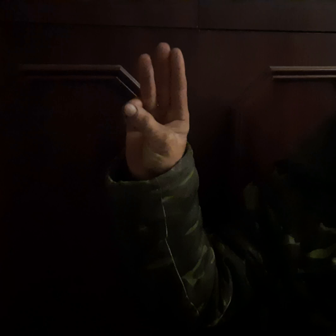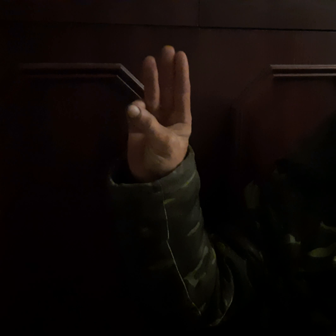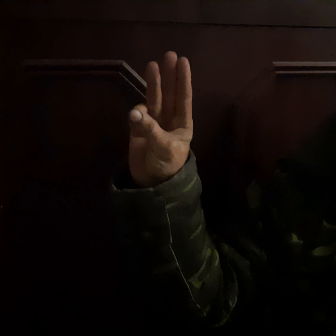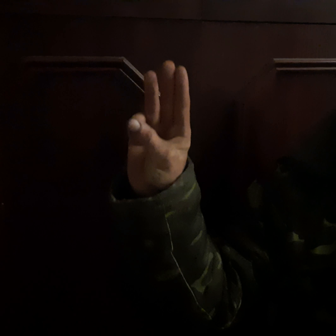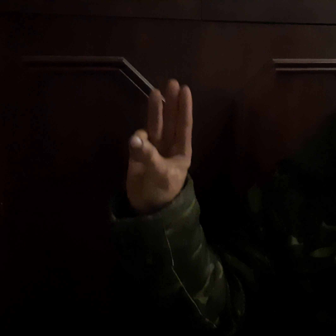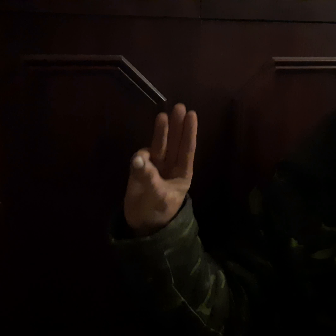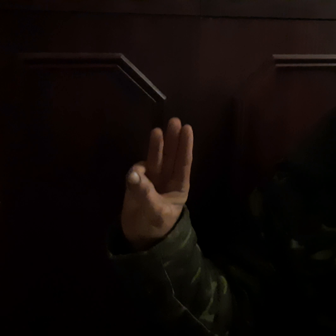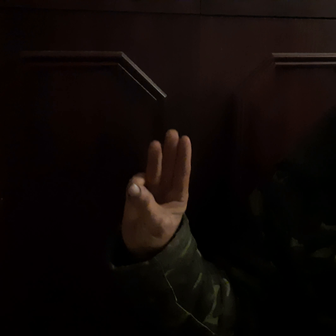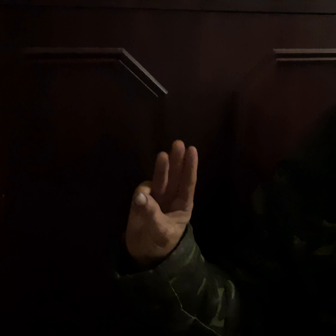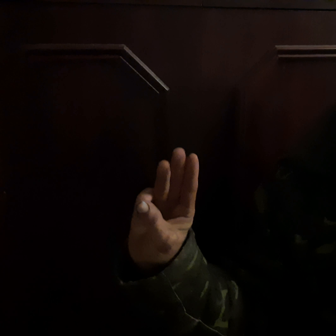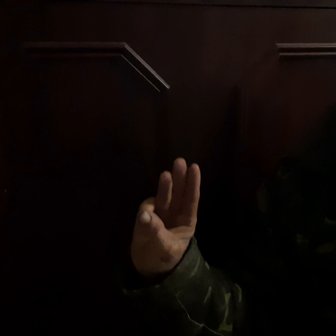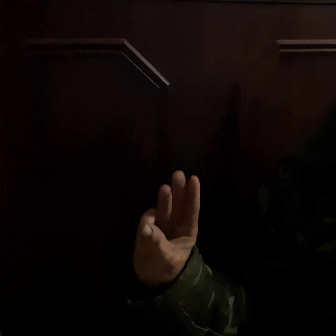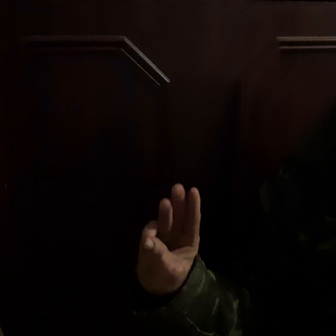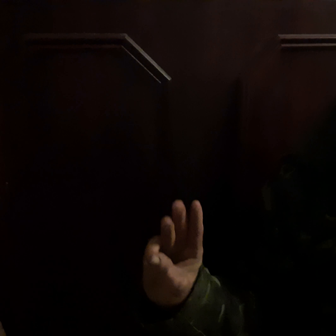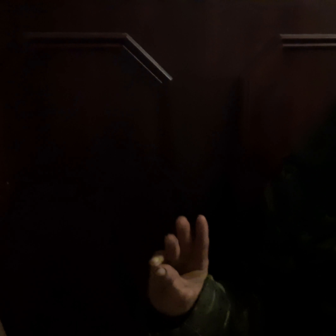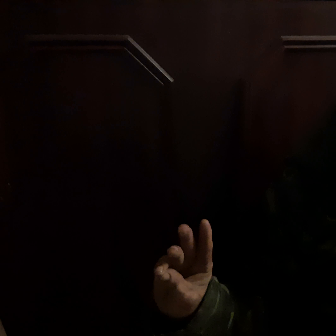Щ